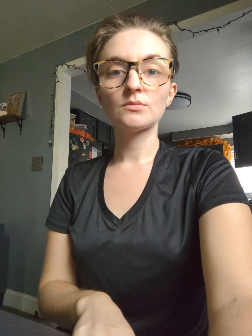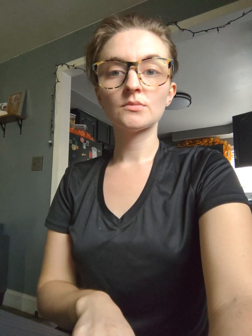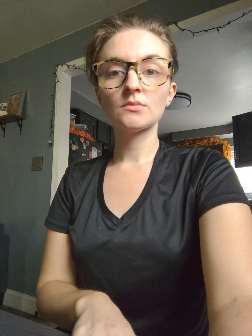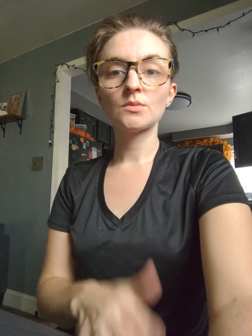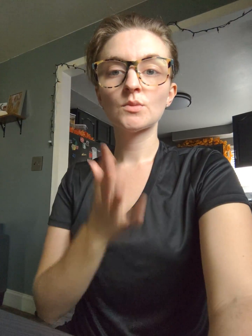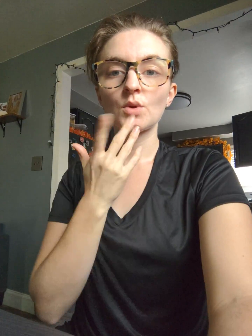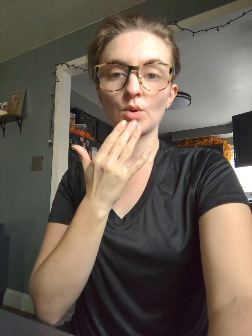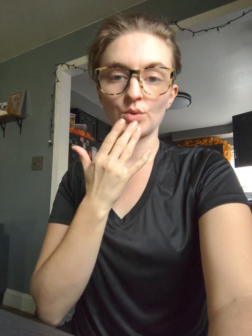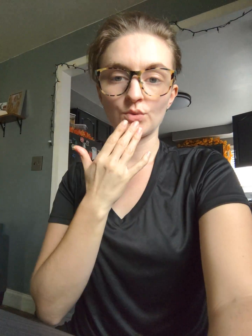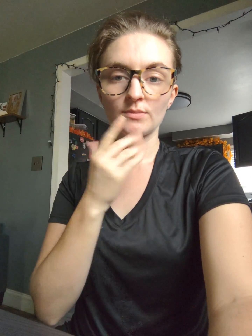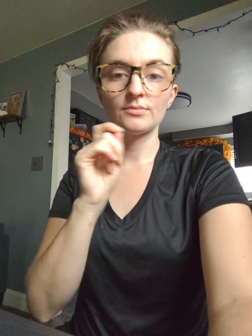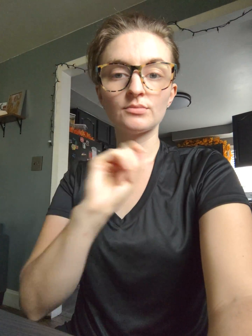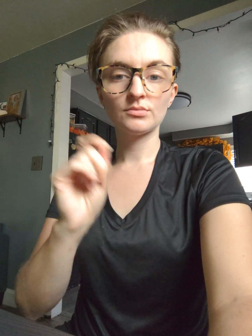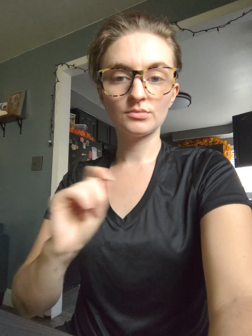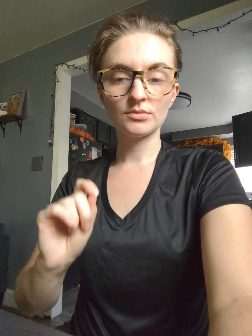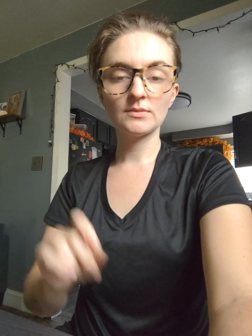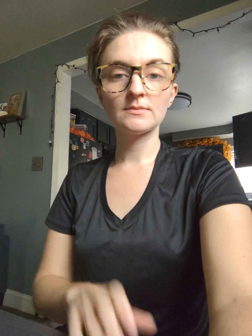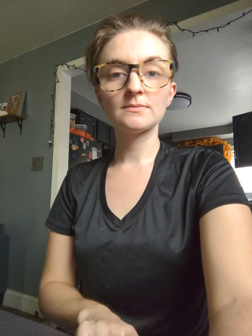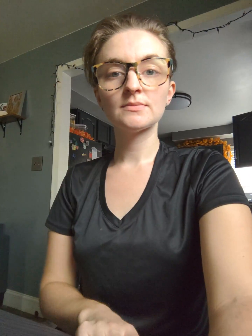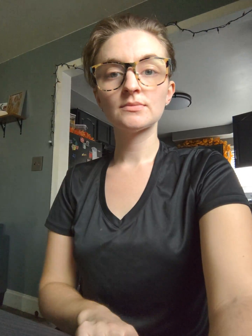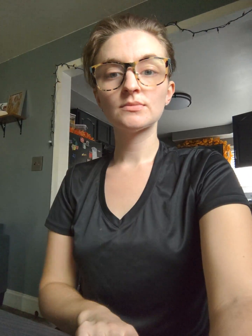crayon